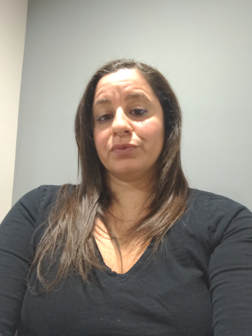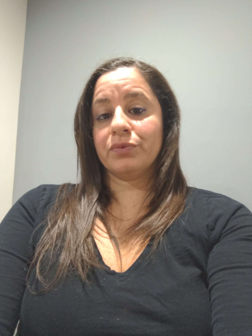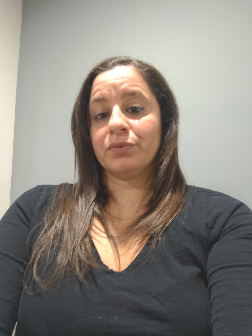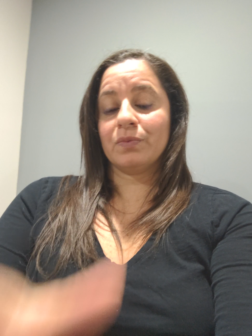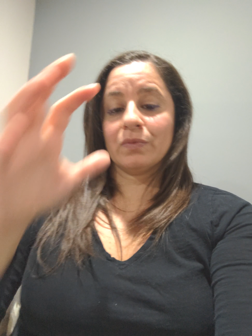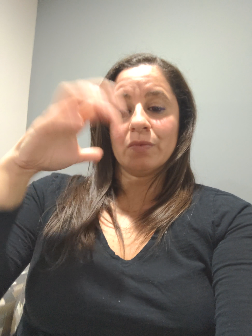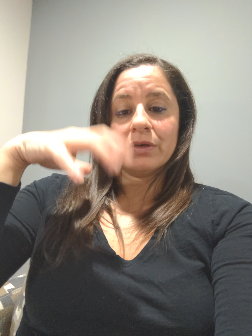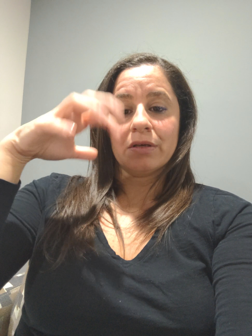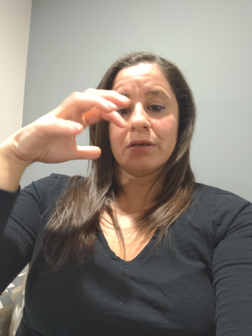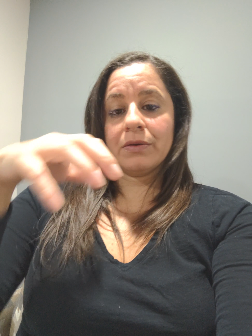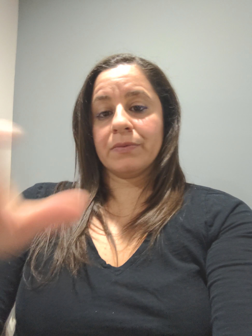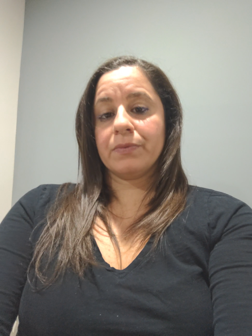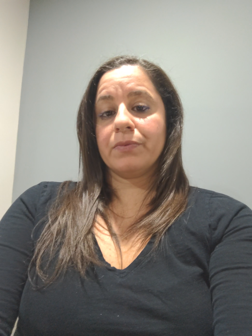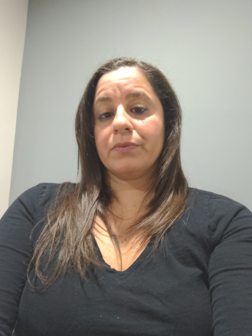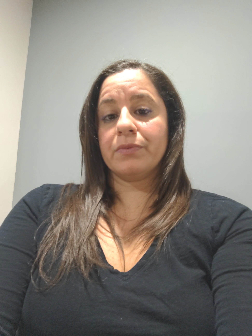rain